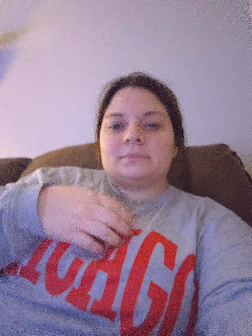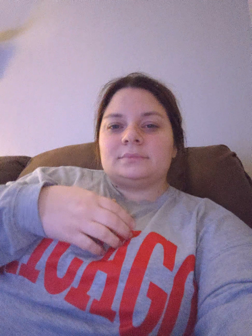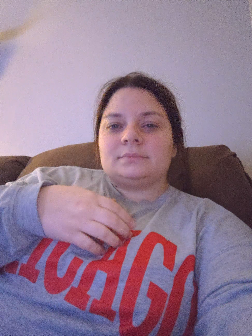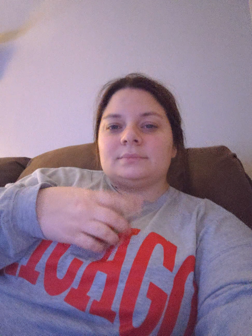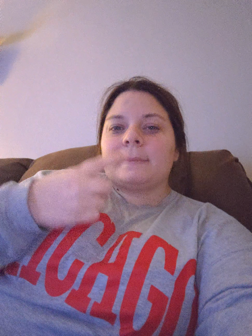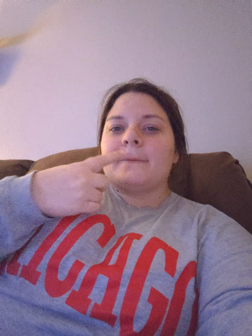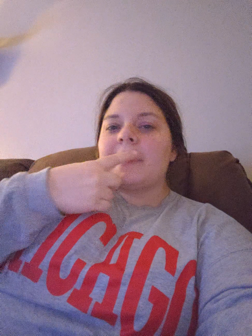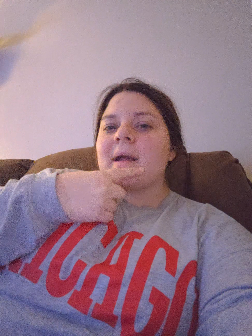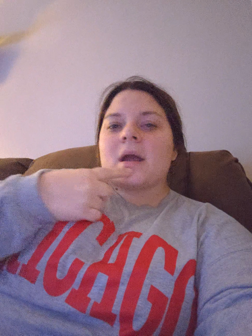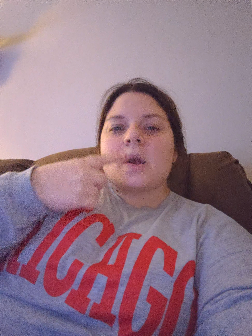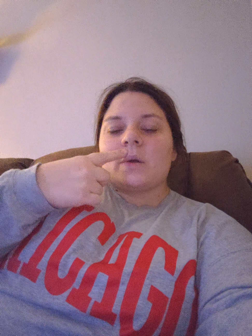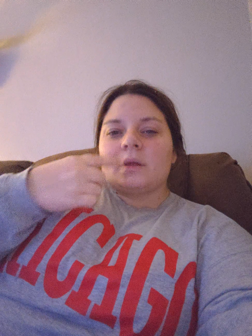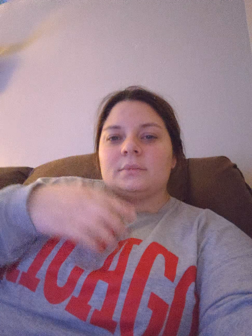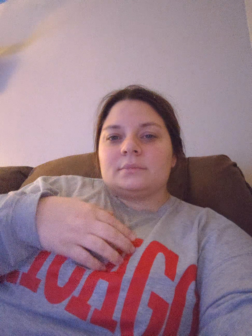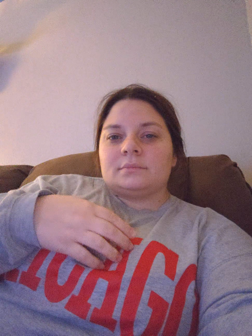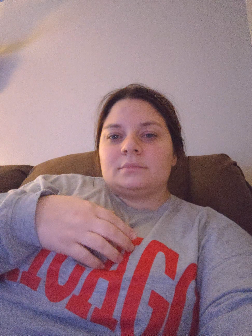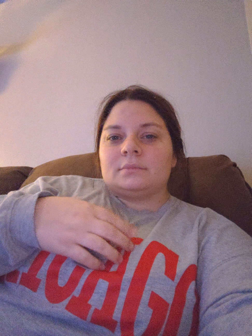mouth